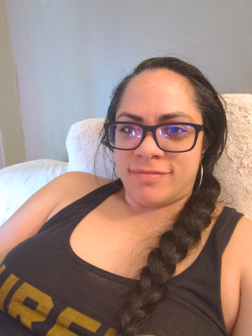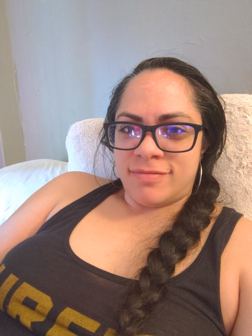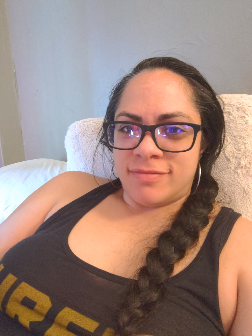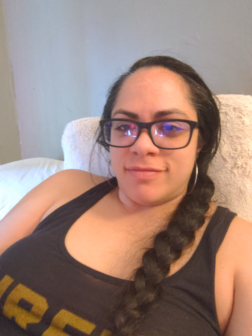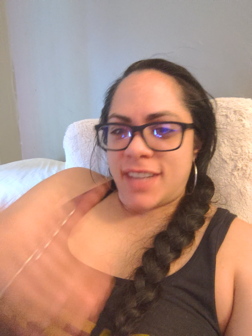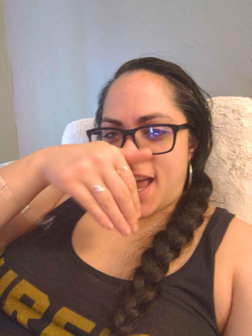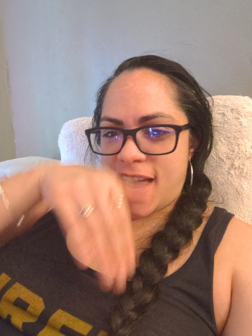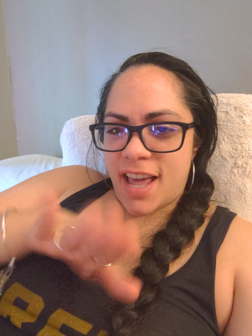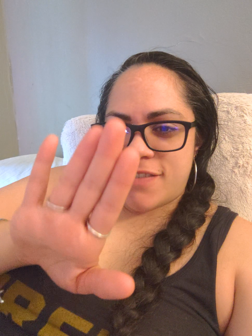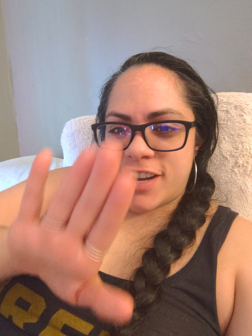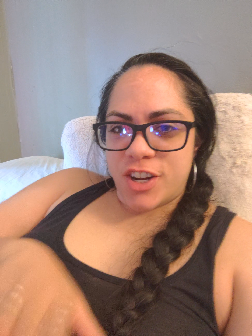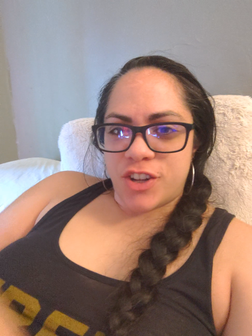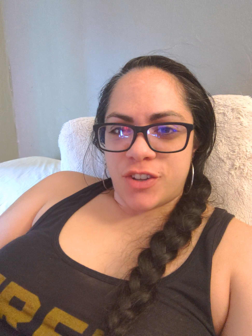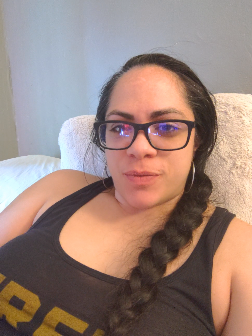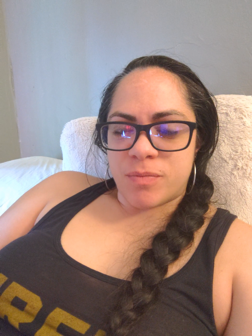elephant